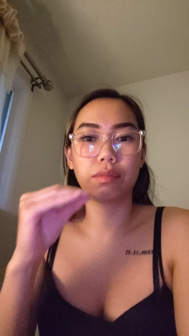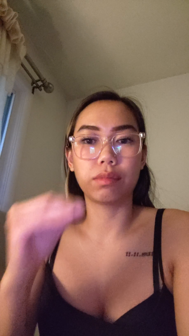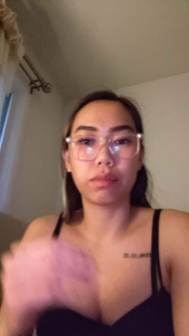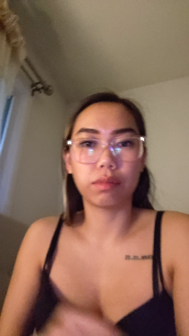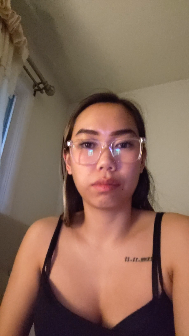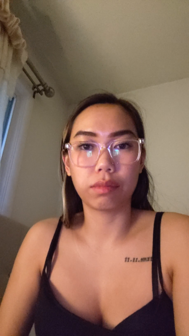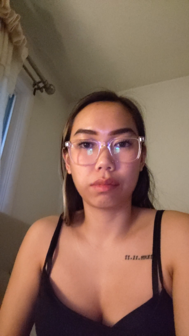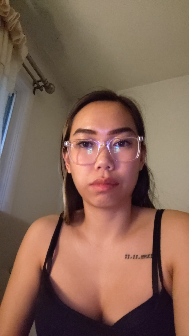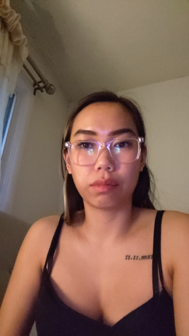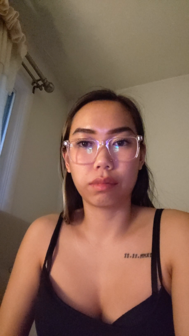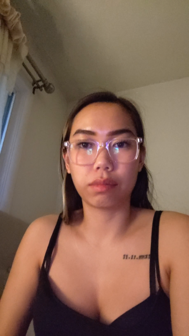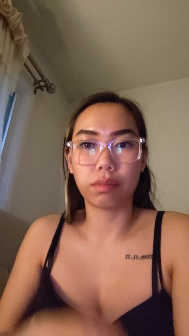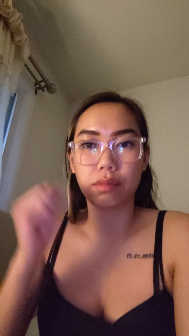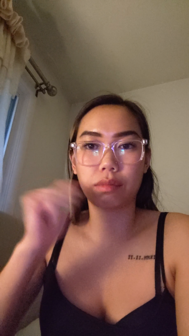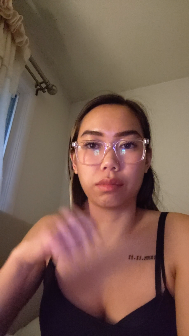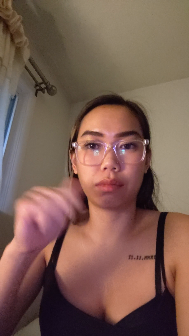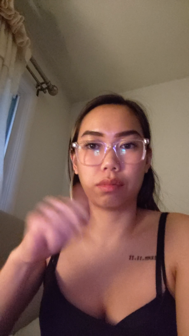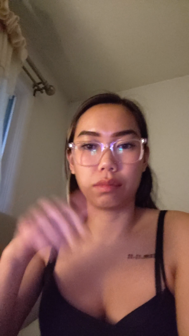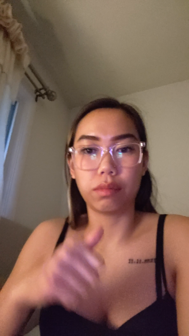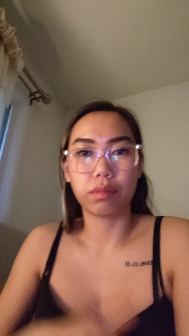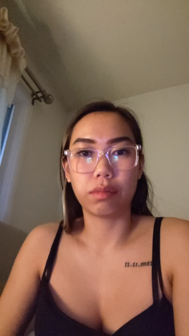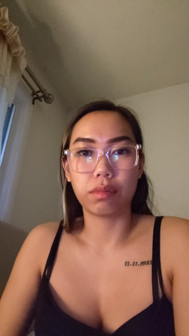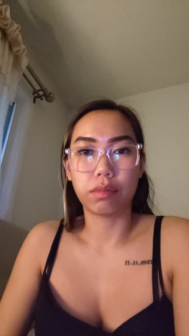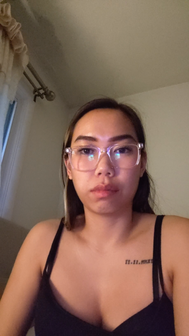rock